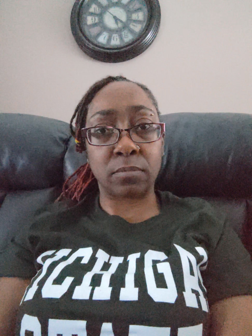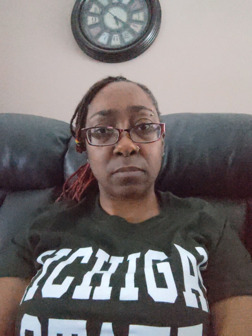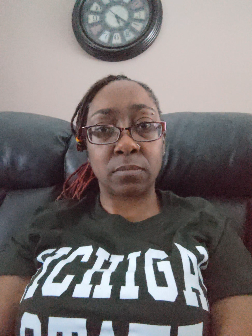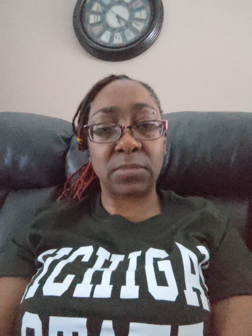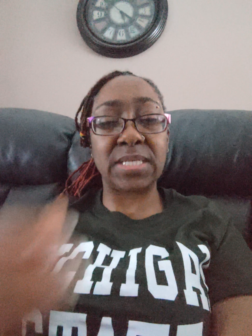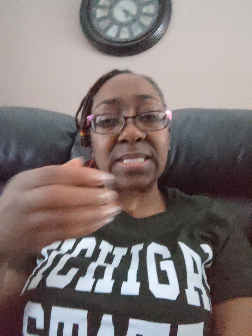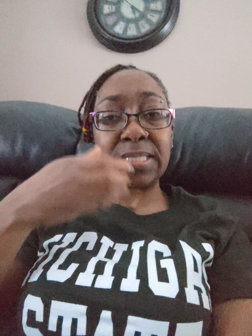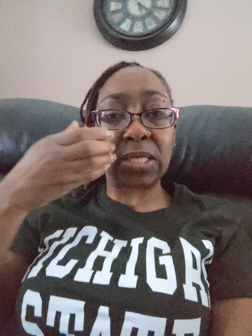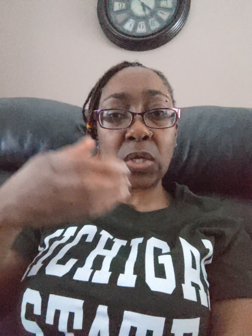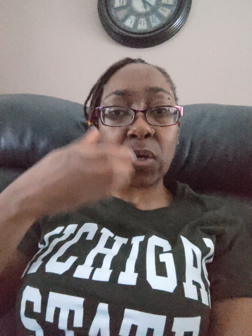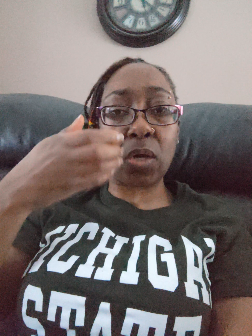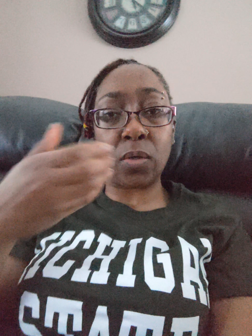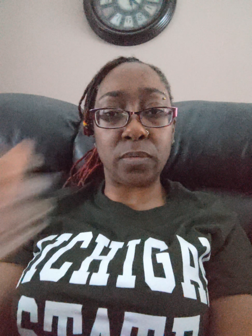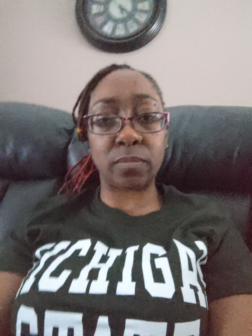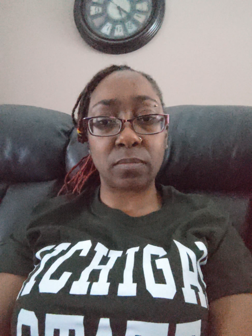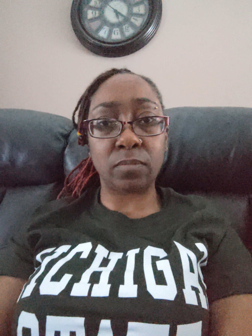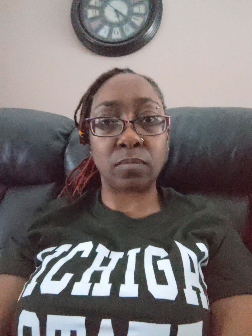cereal